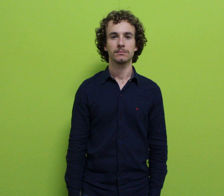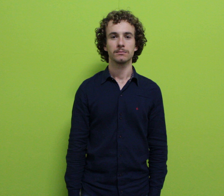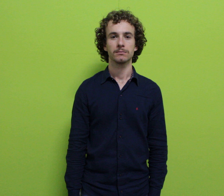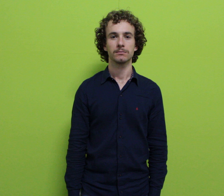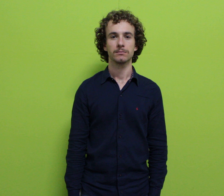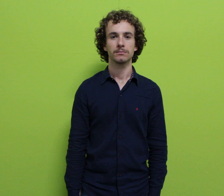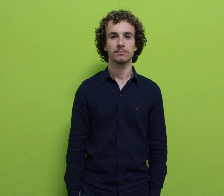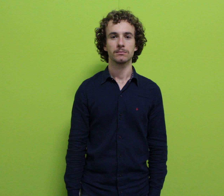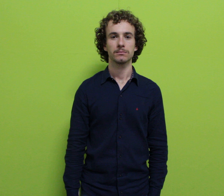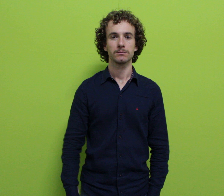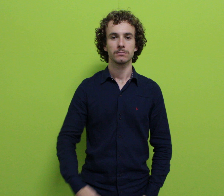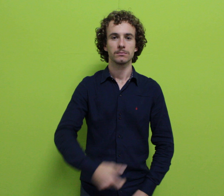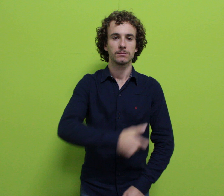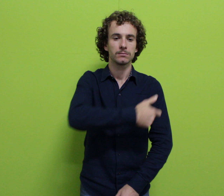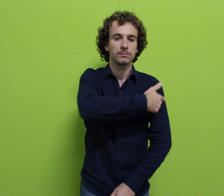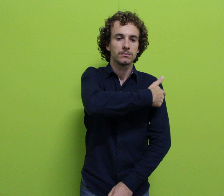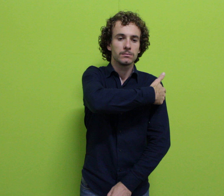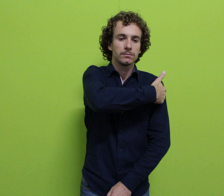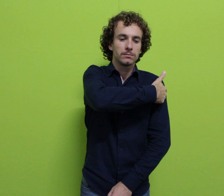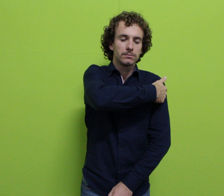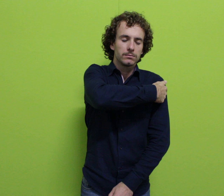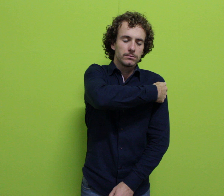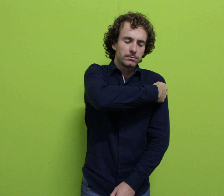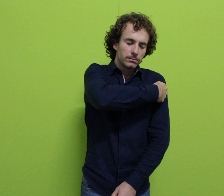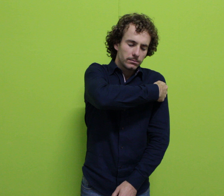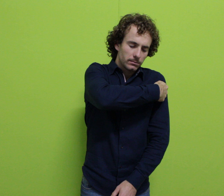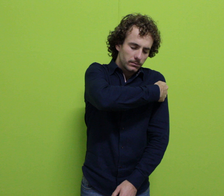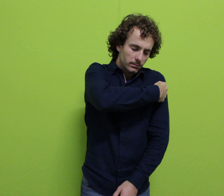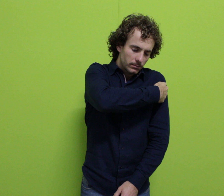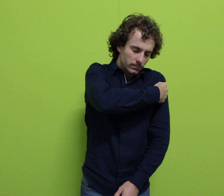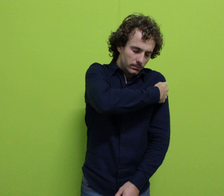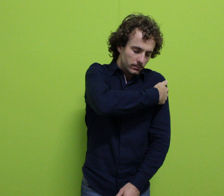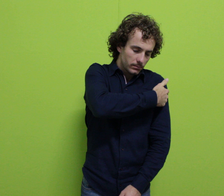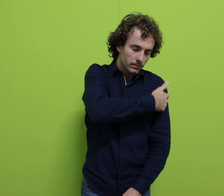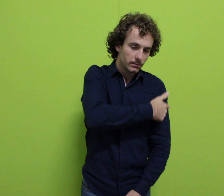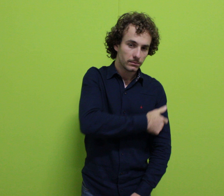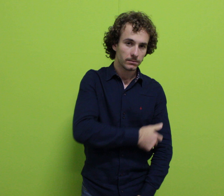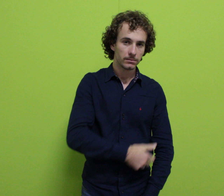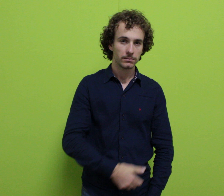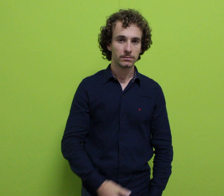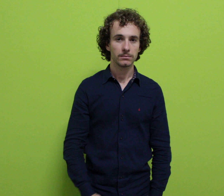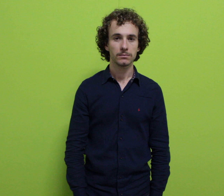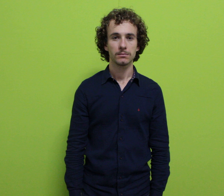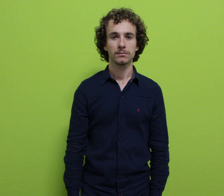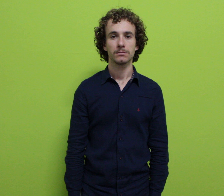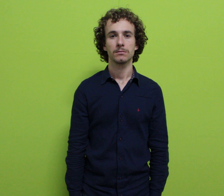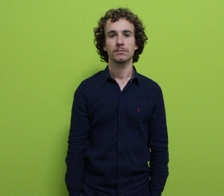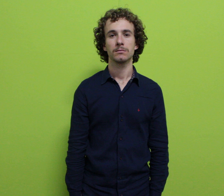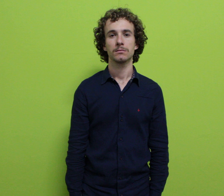vacina